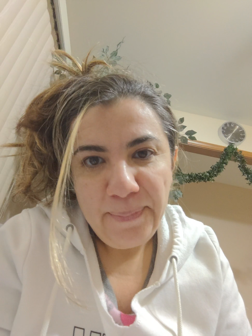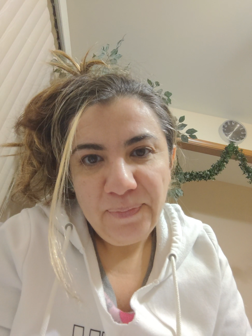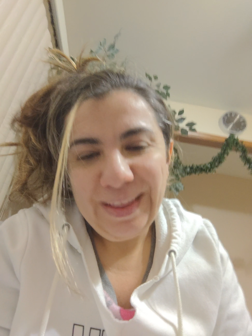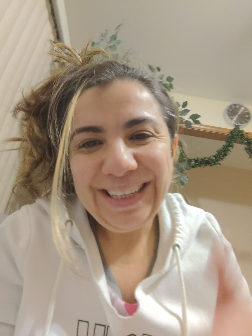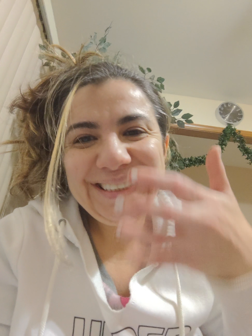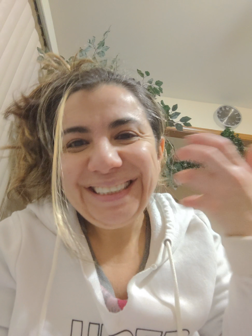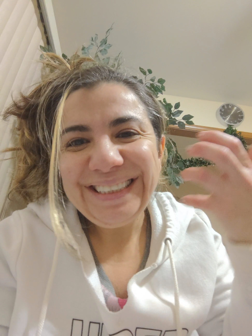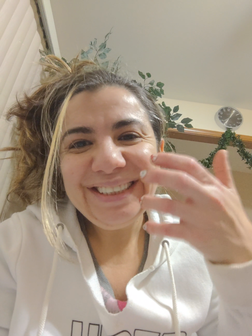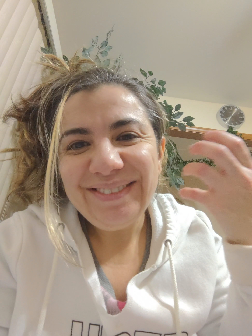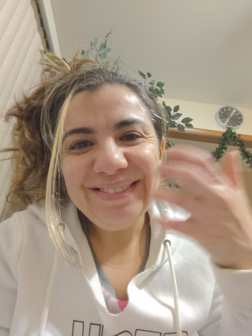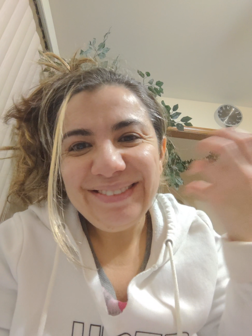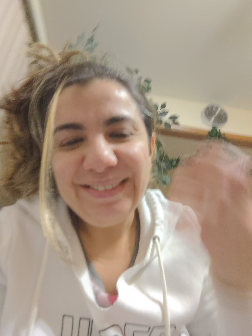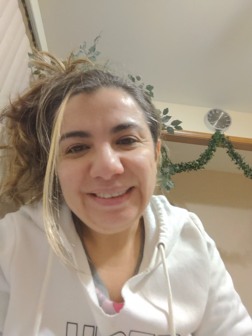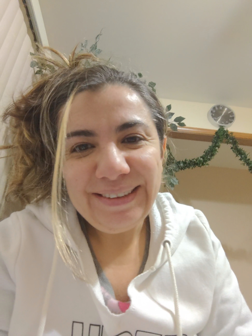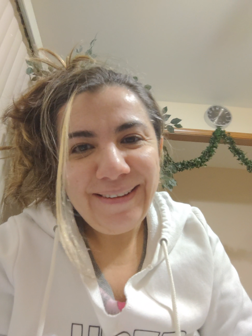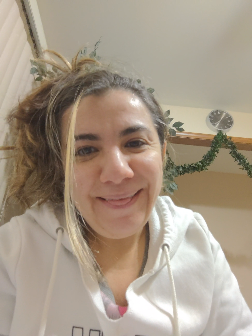tiger